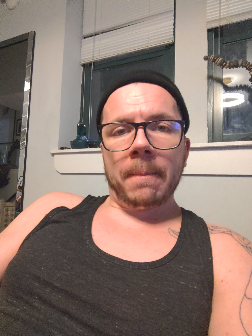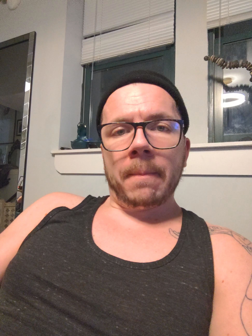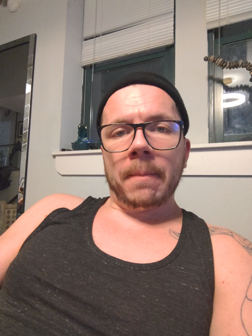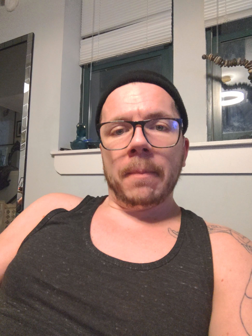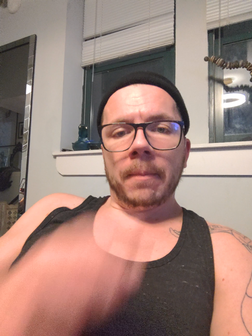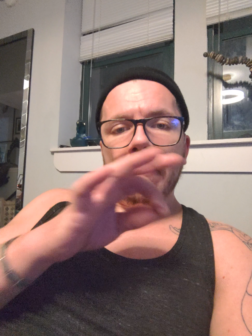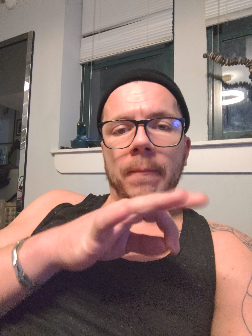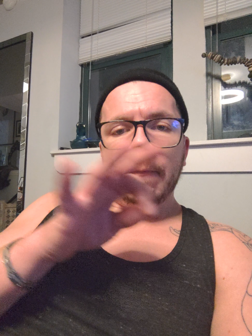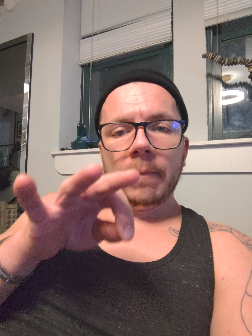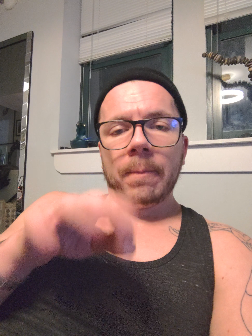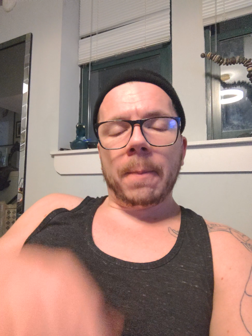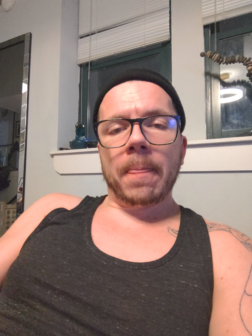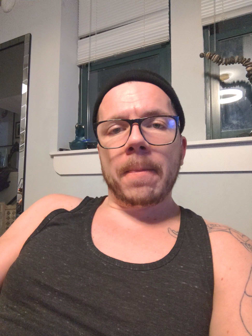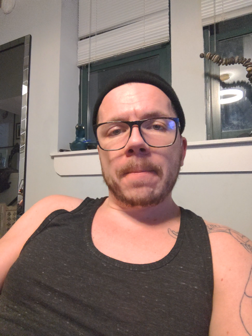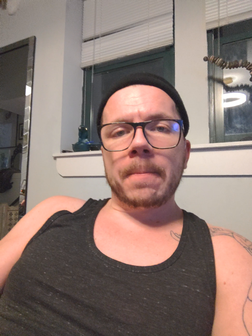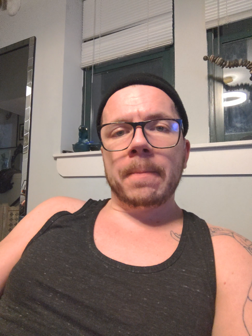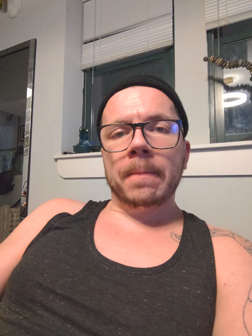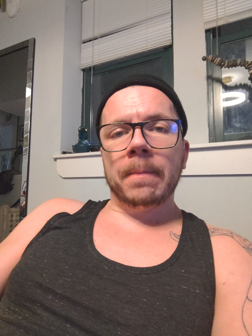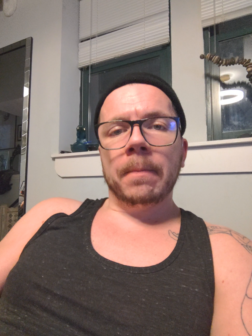french fries